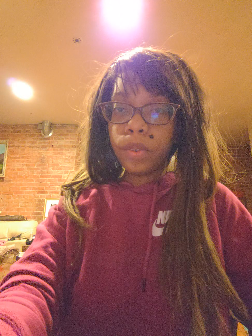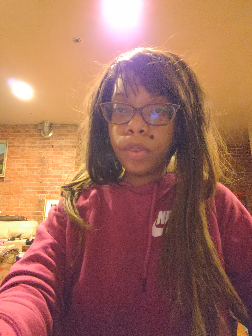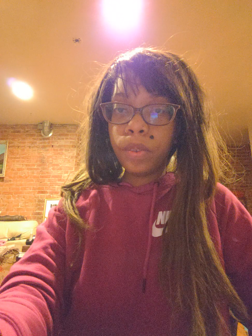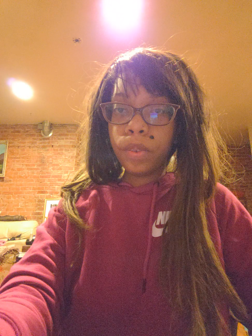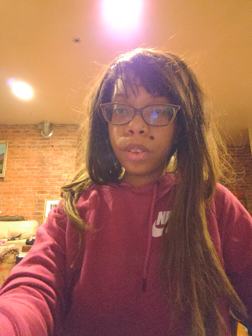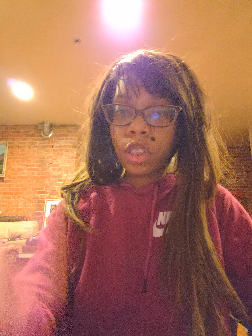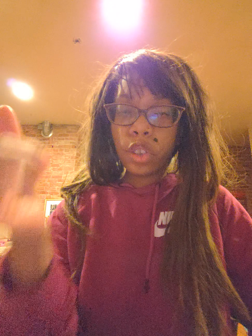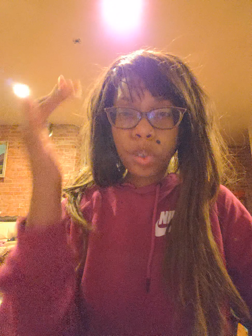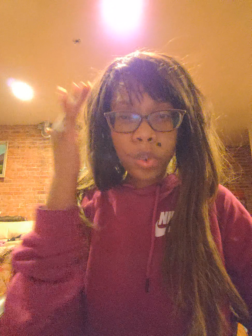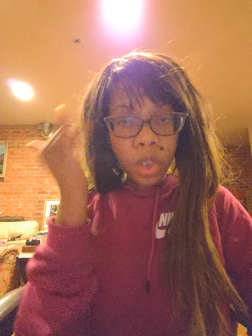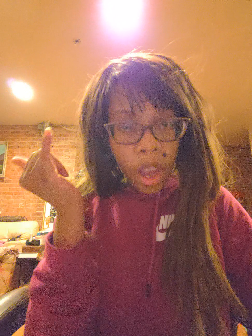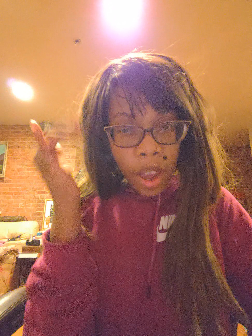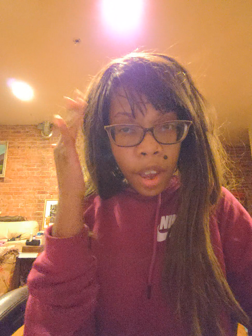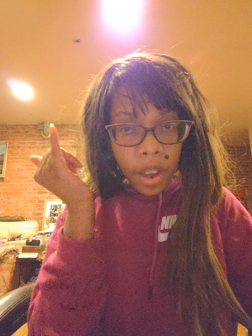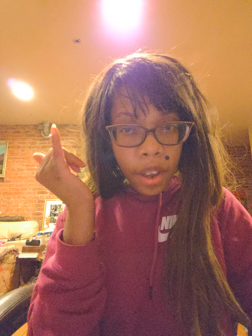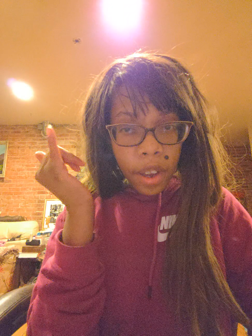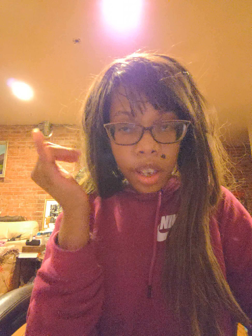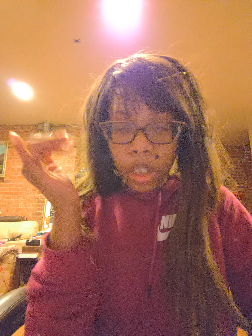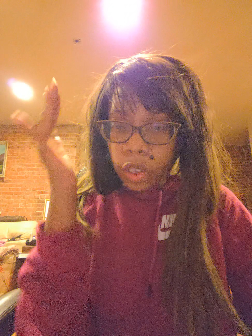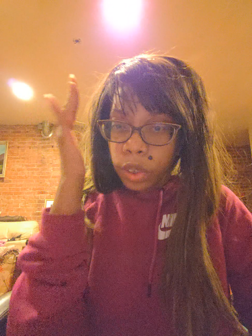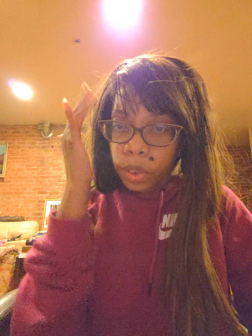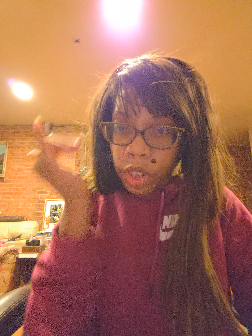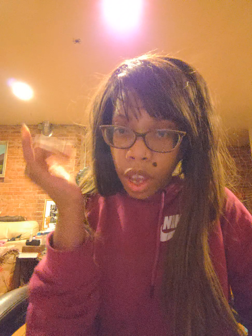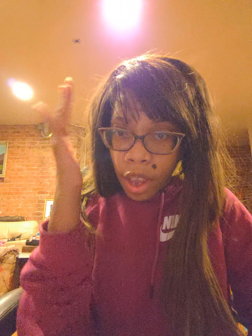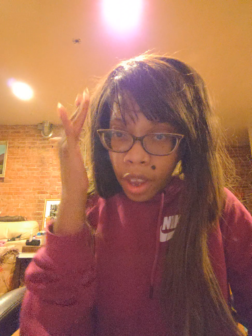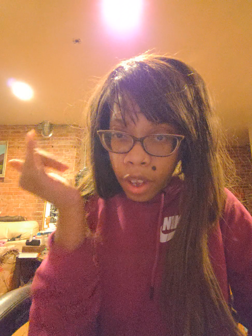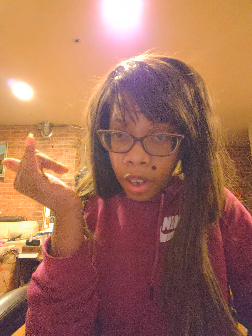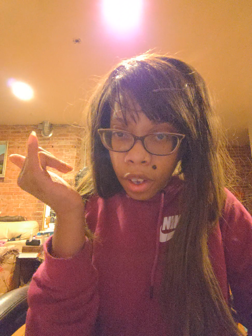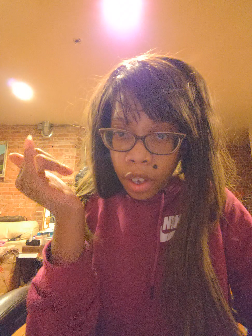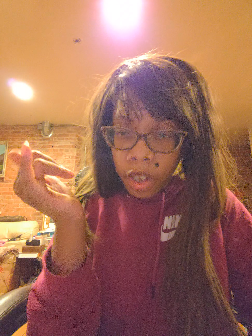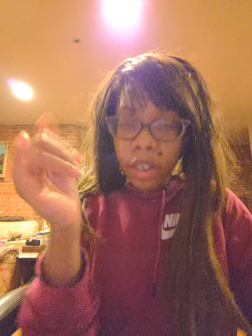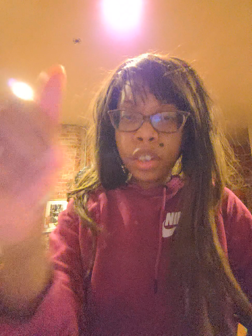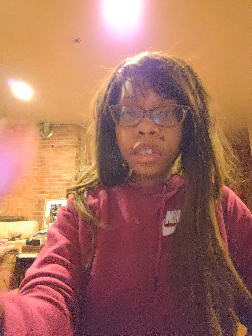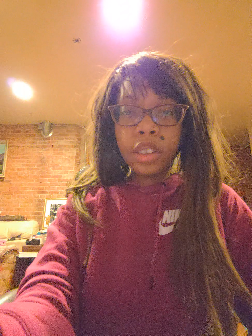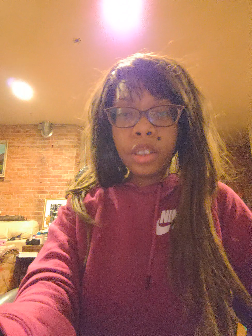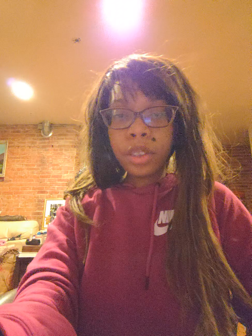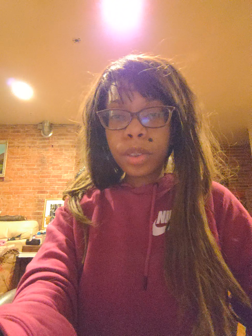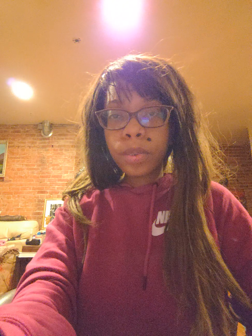why